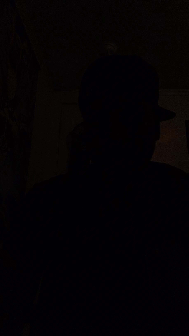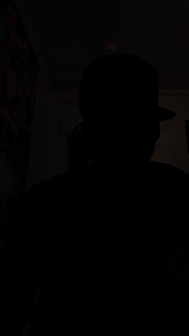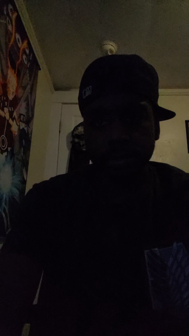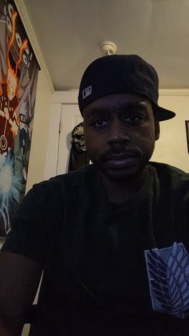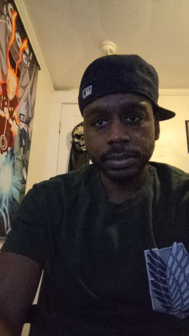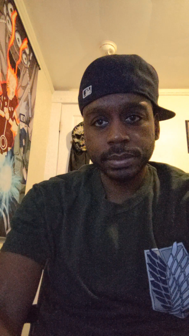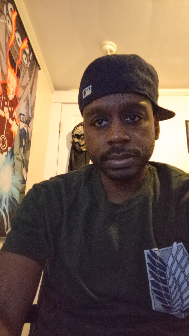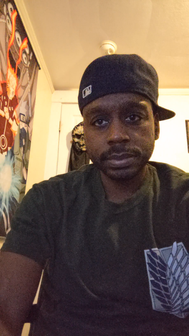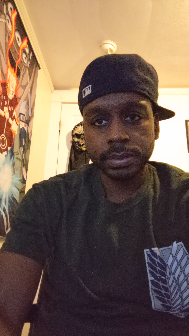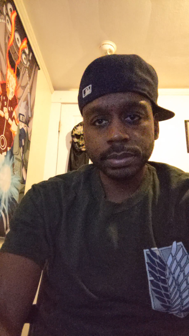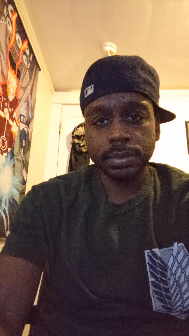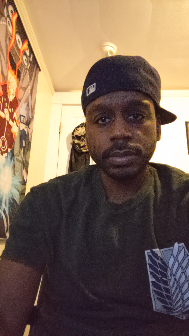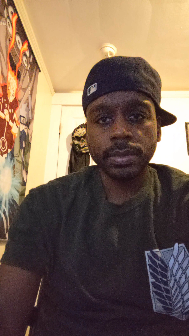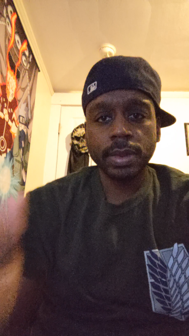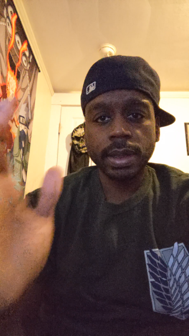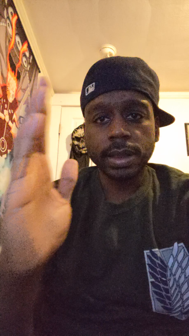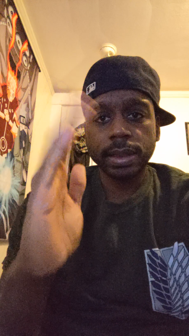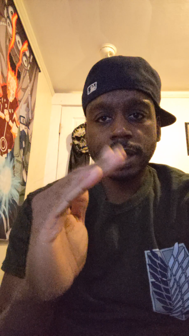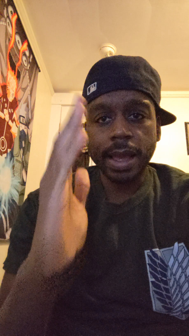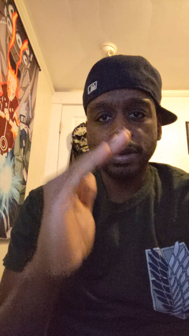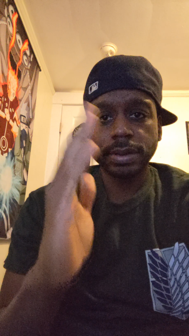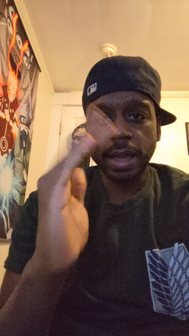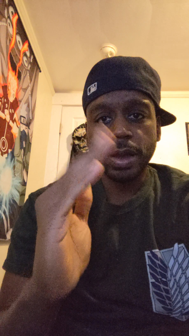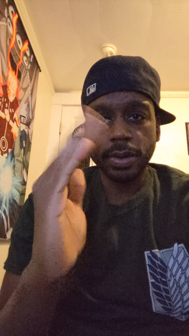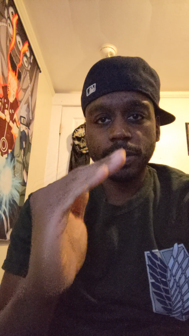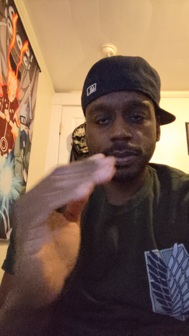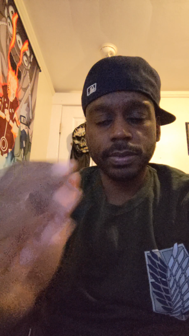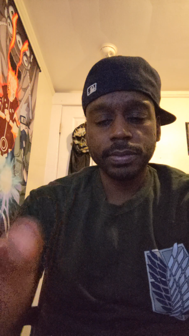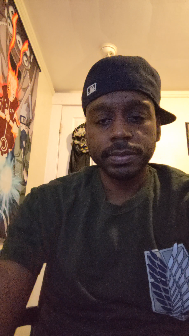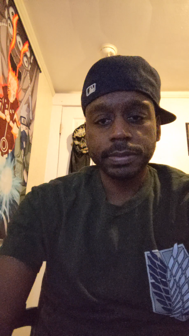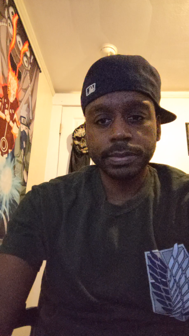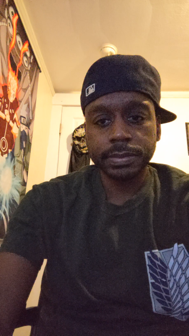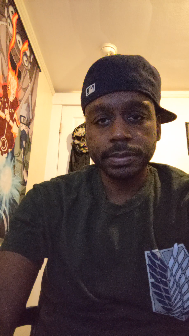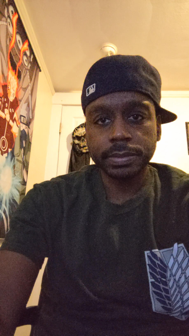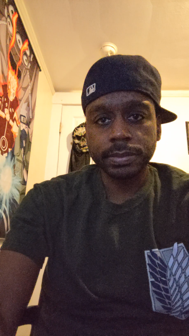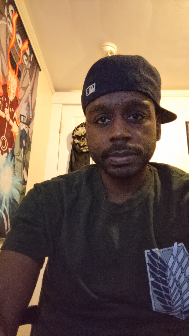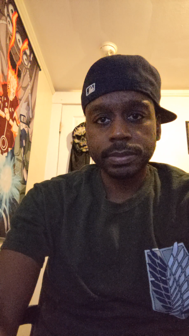downtown